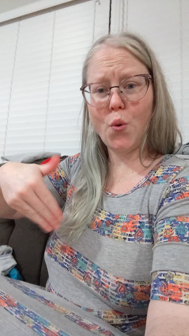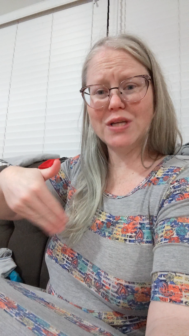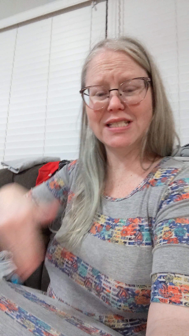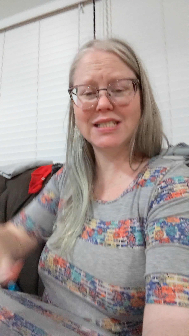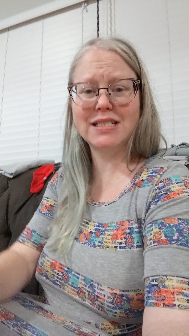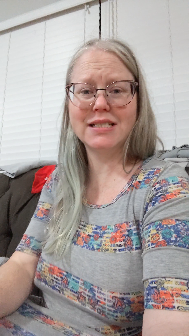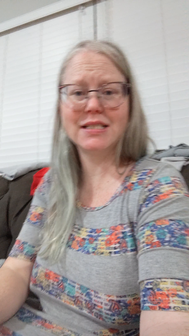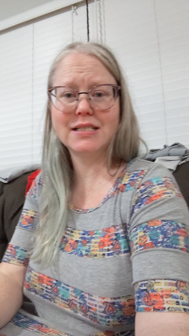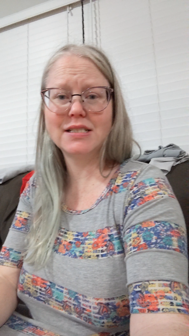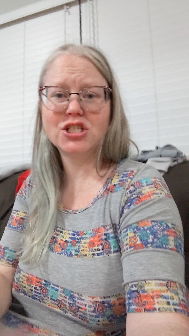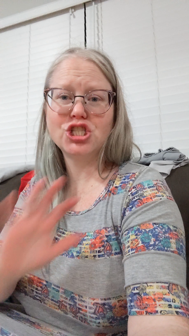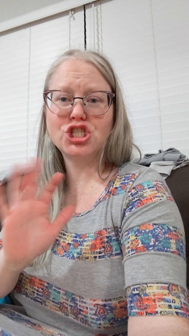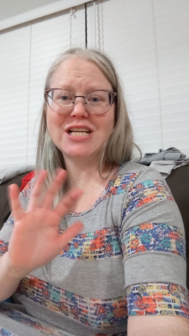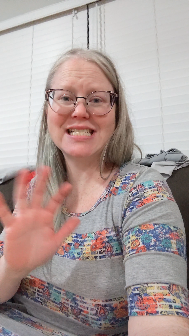cheese